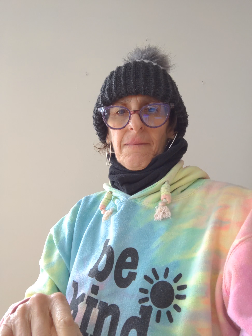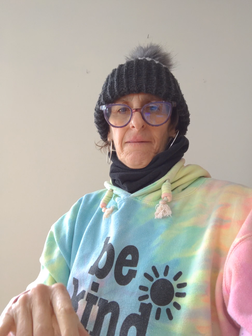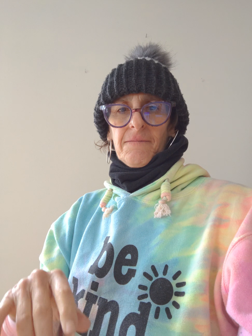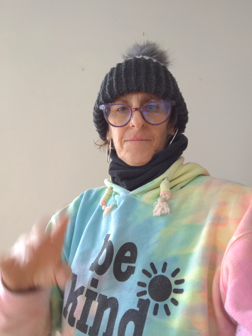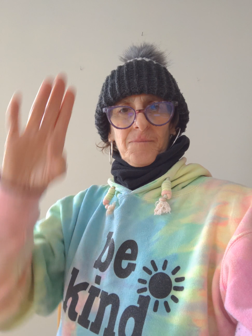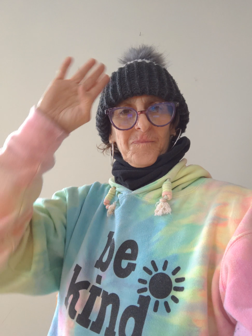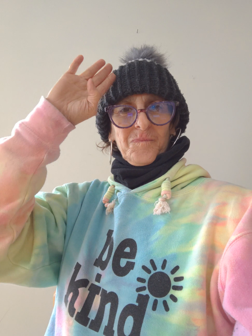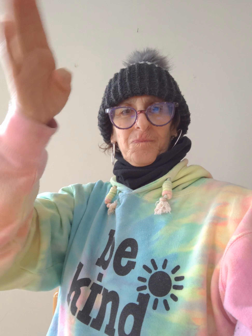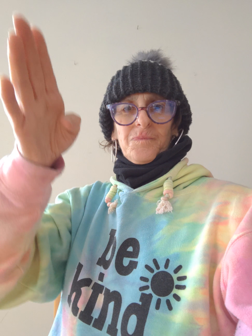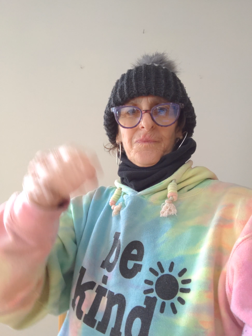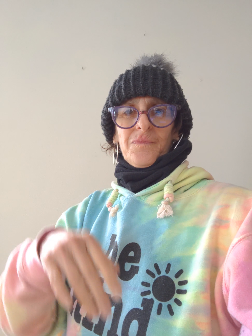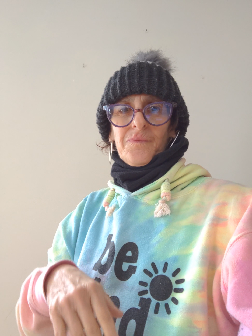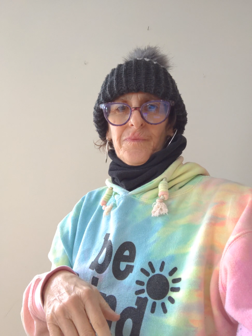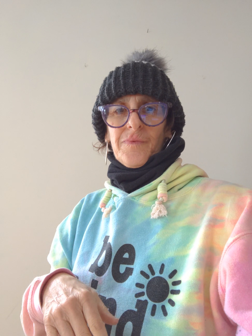hello